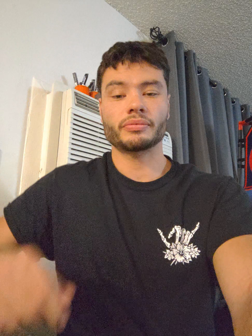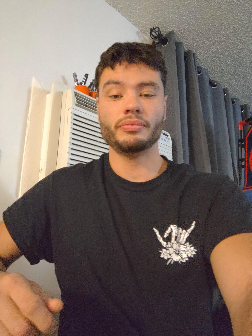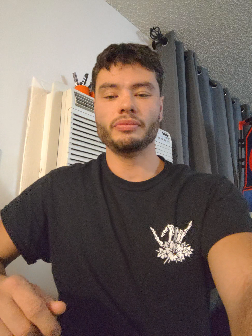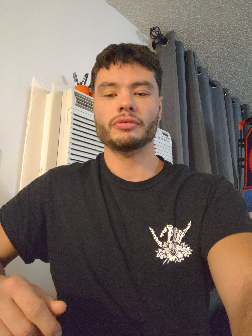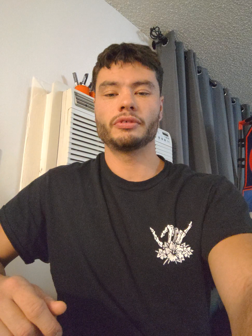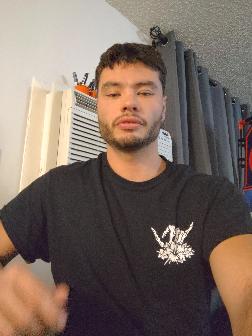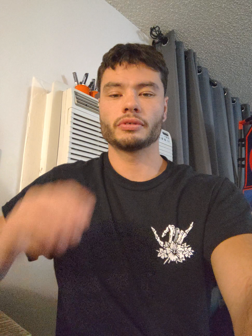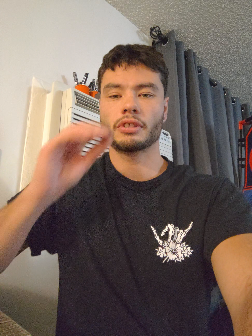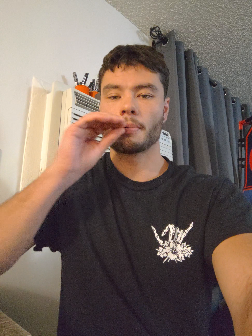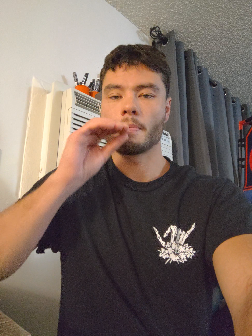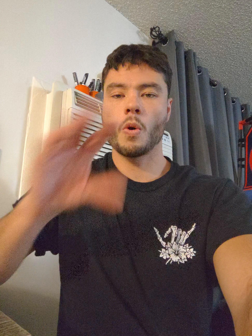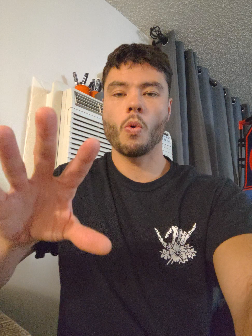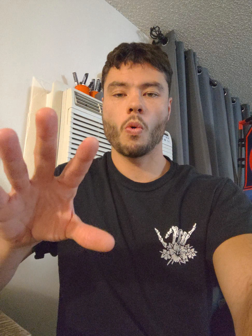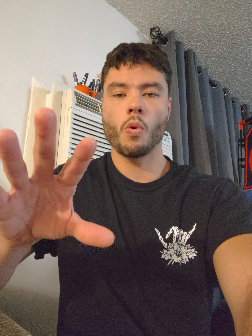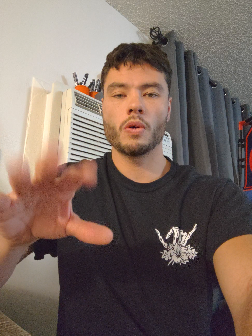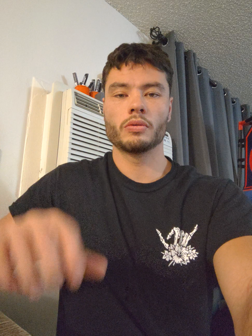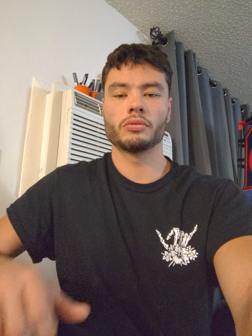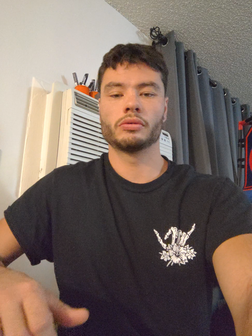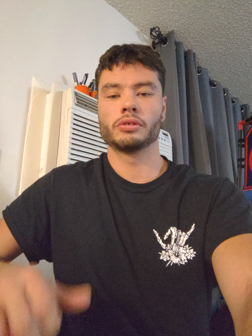blow